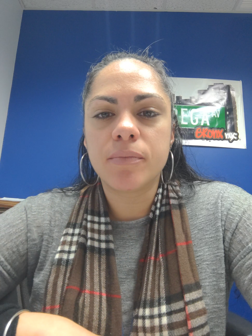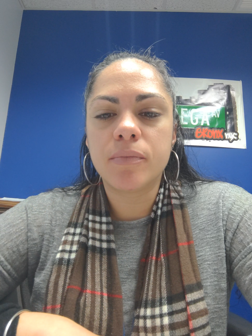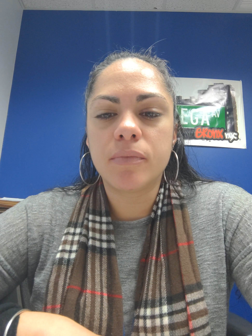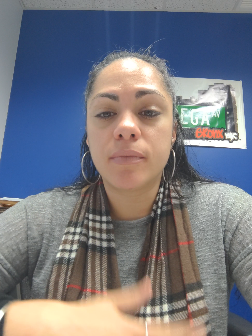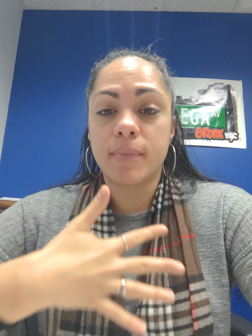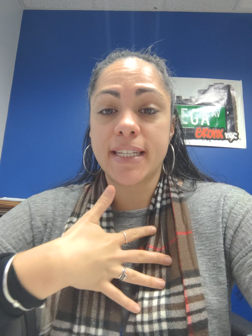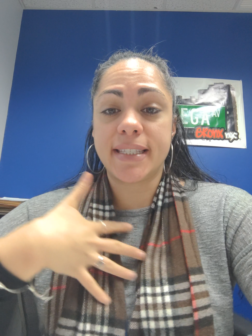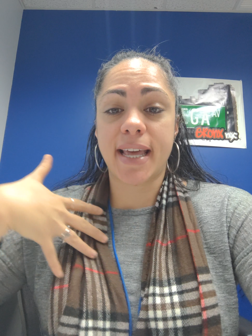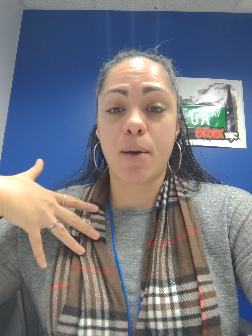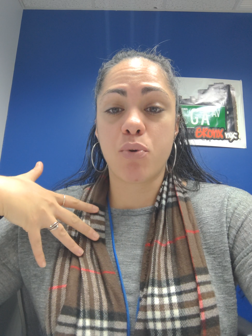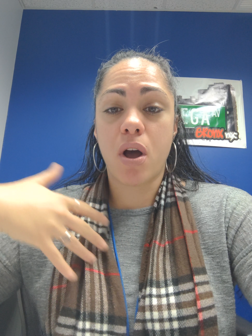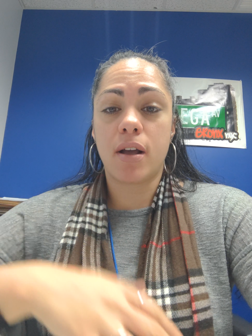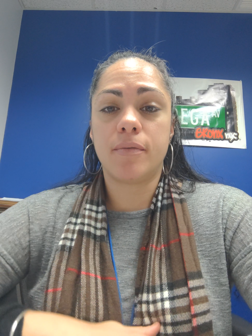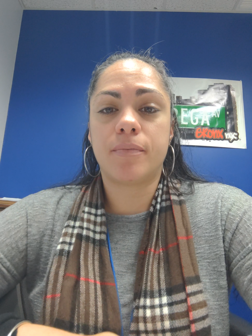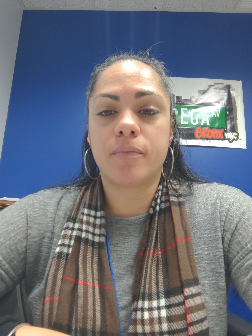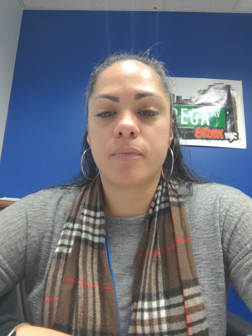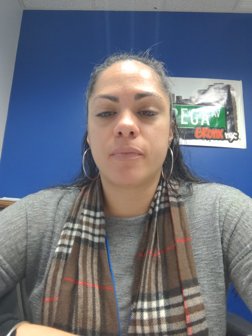zebra